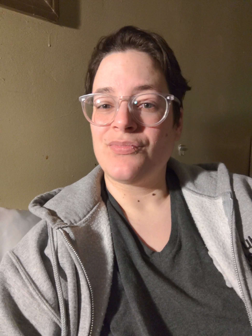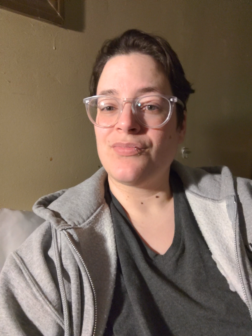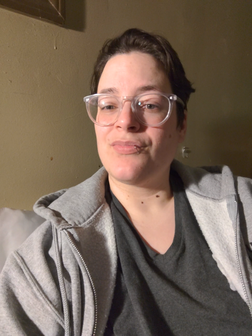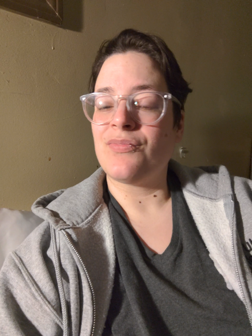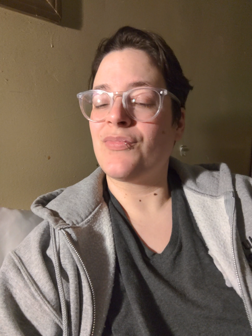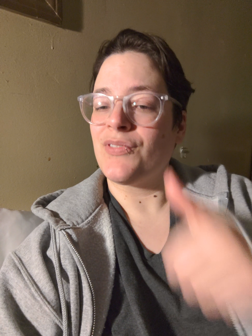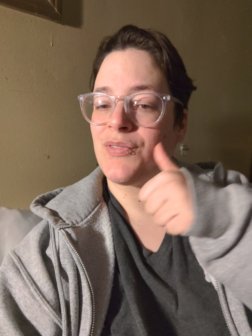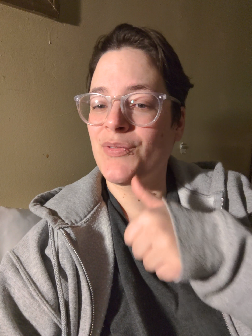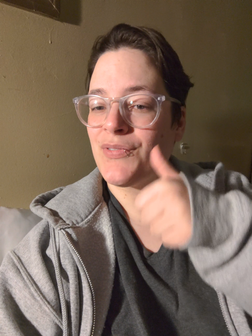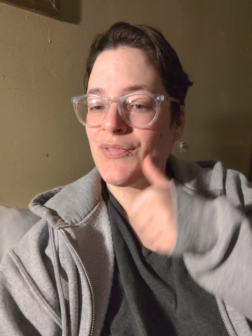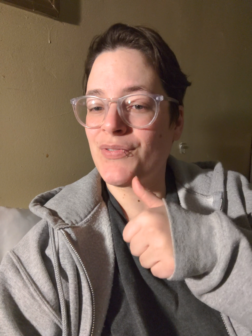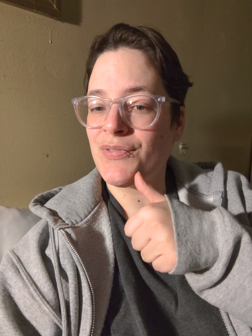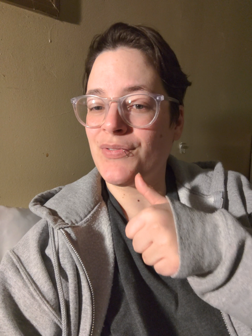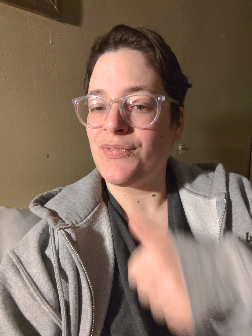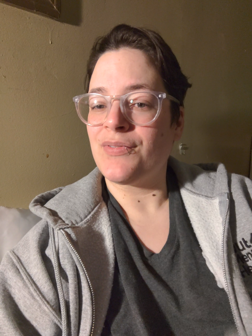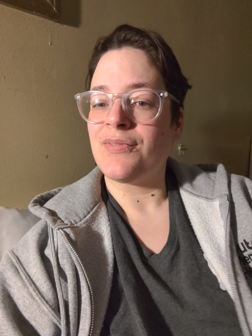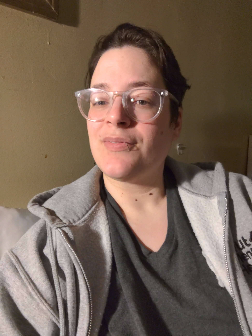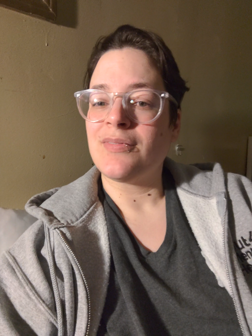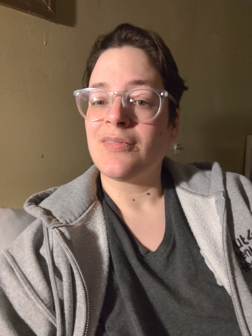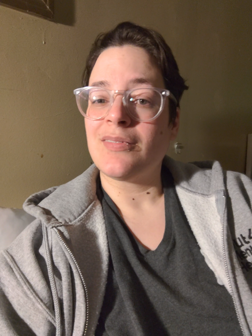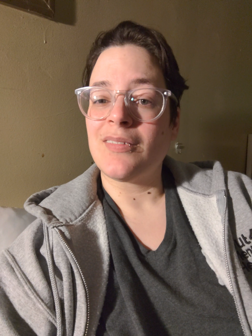girl